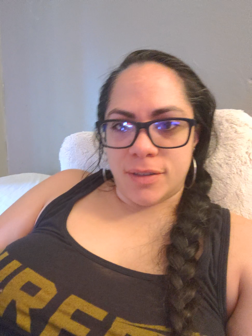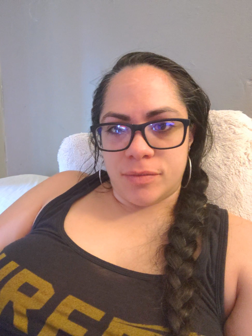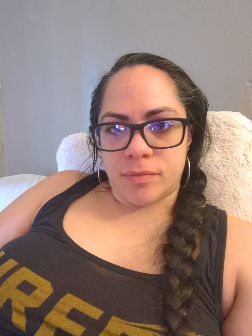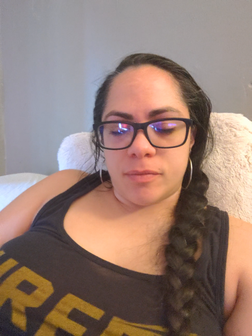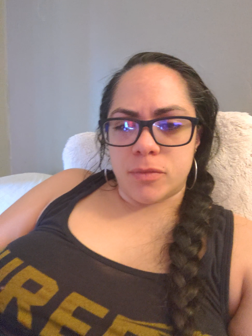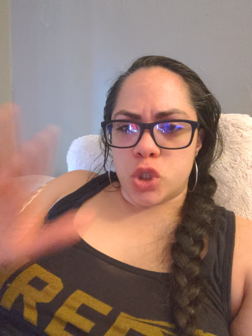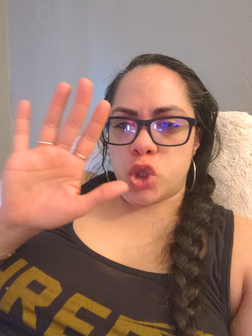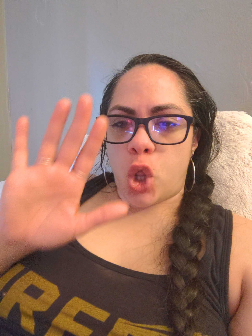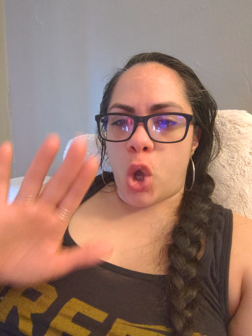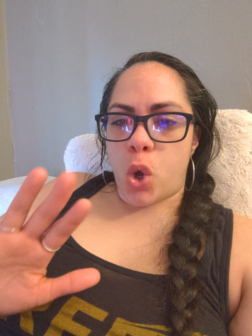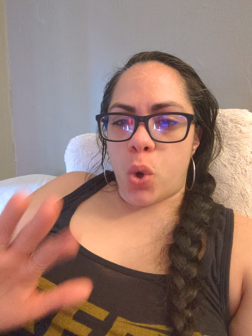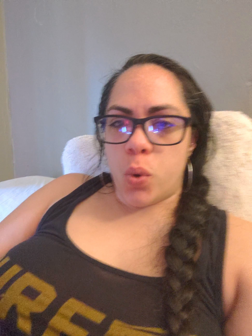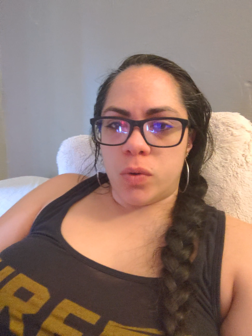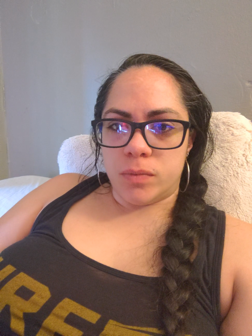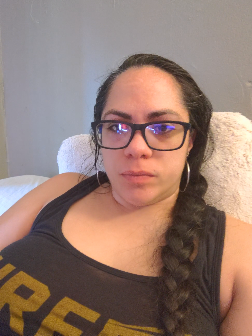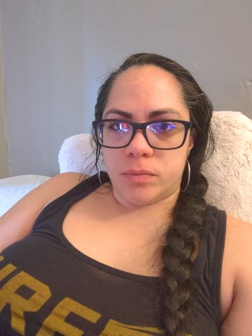snow